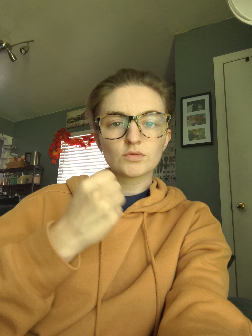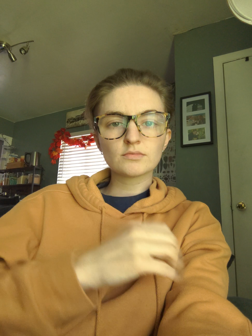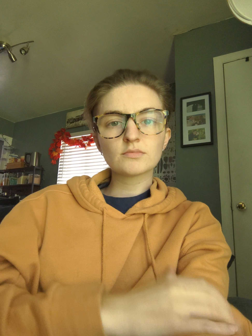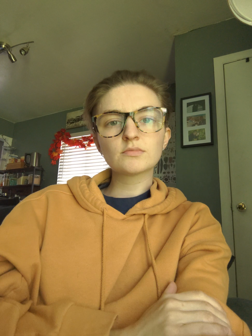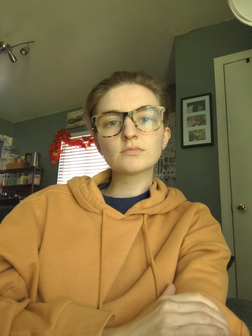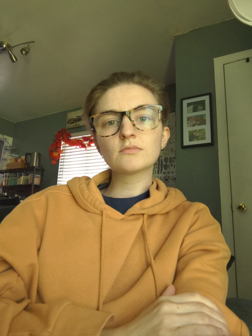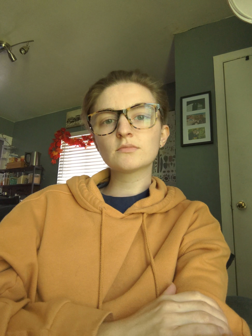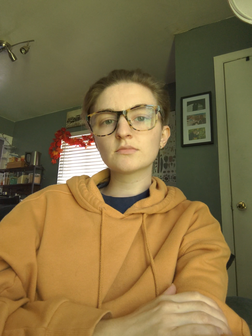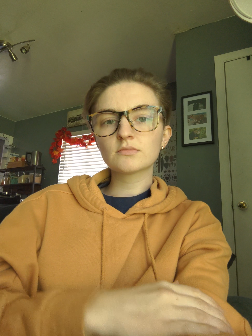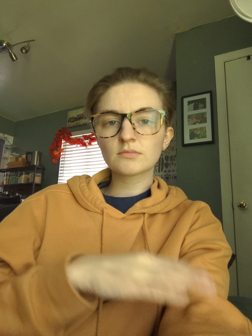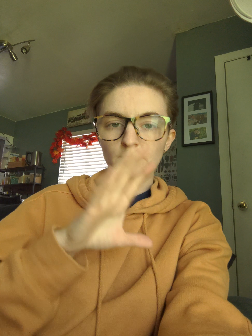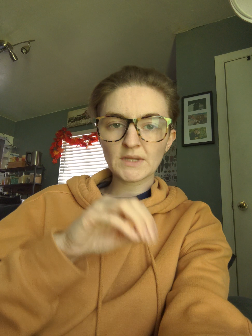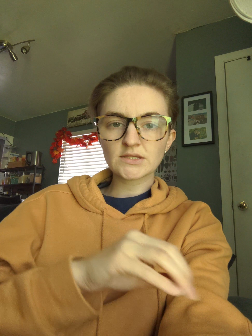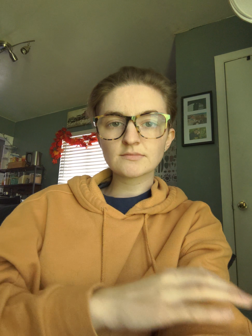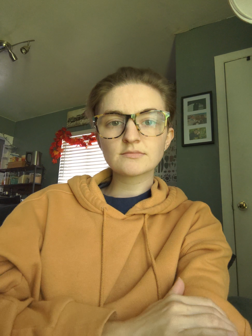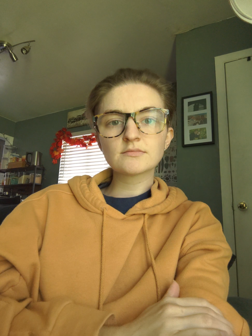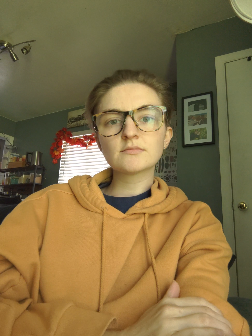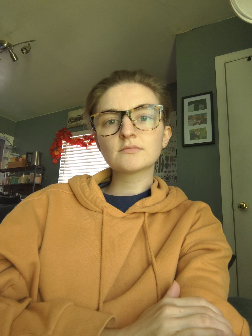bite